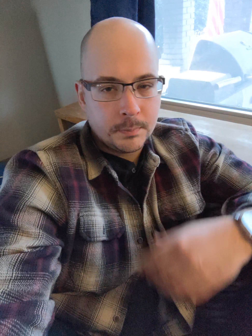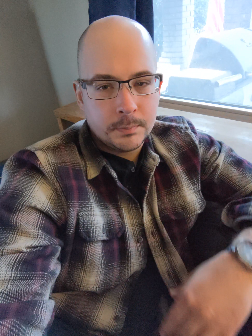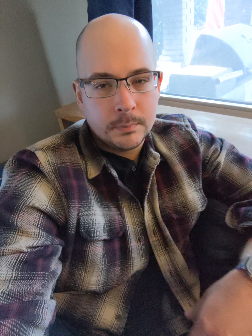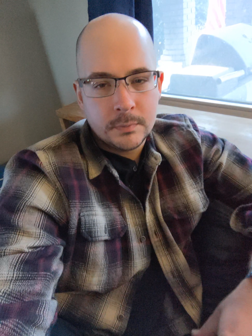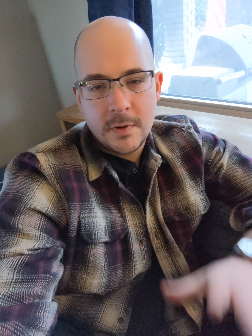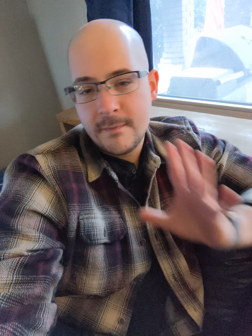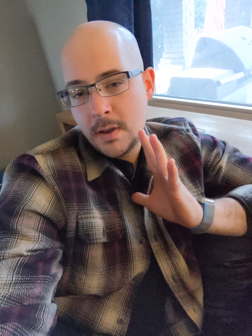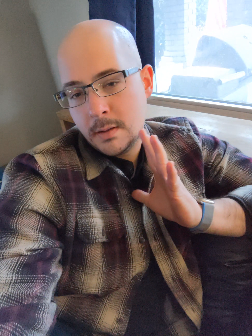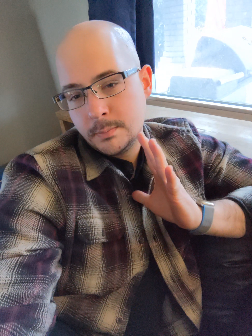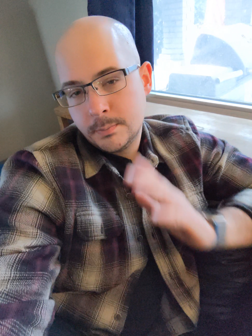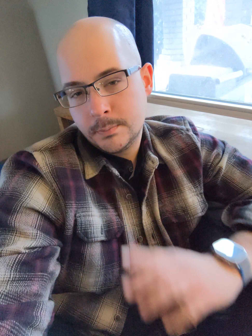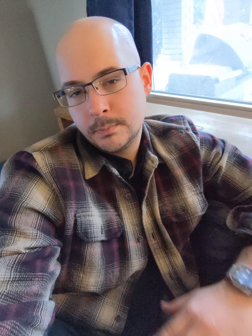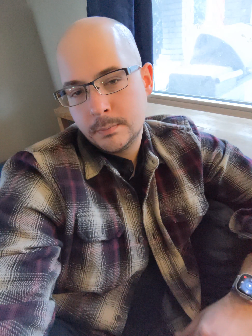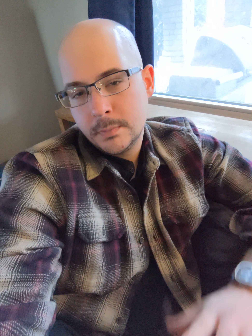fine